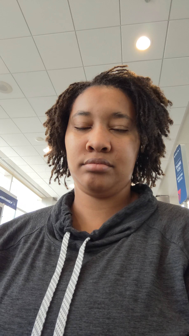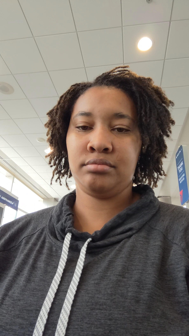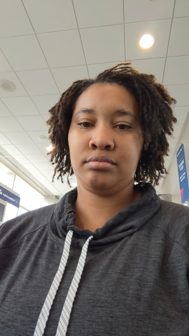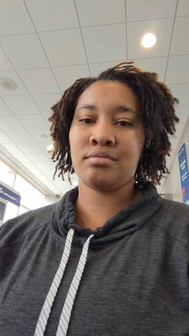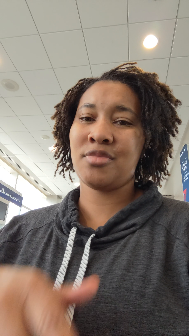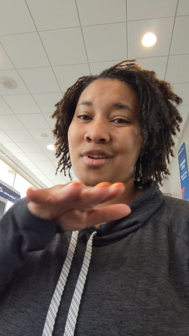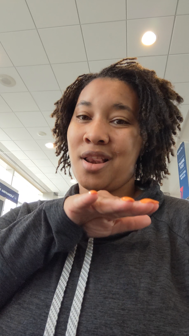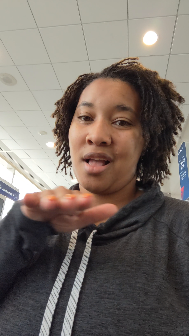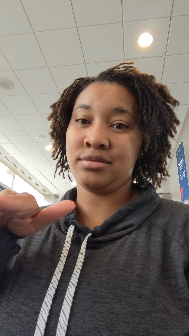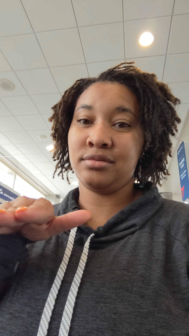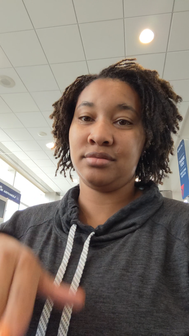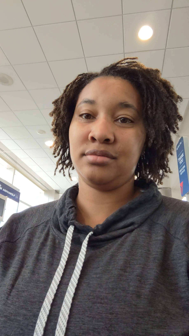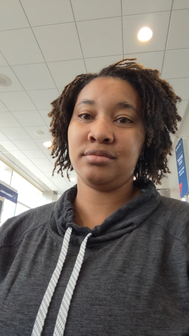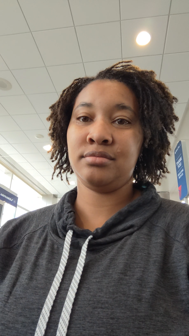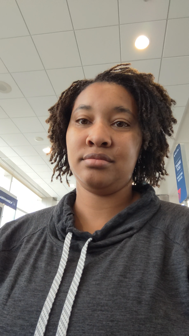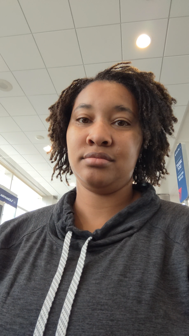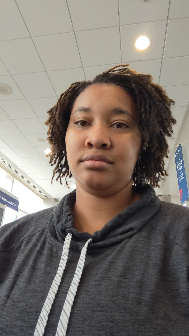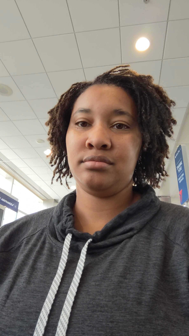nice